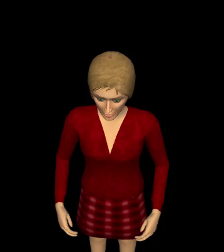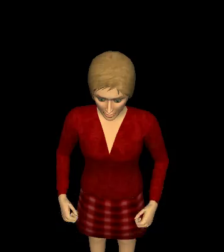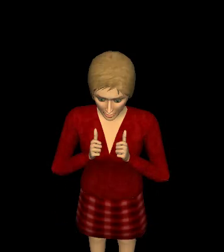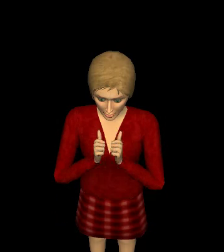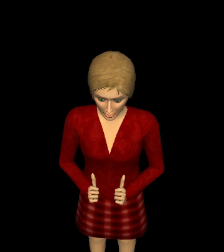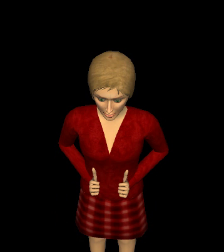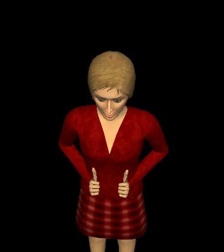حقيبة ظهر